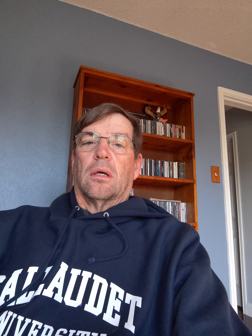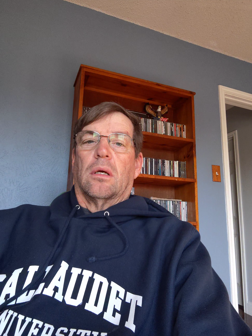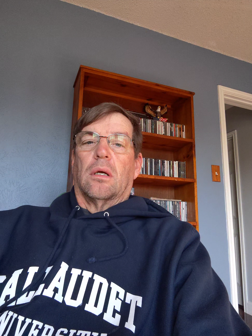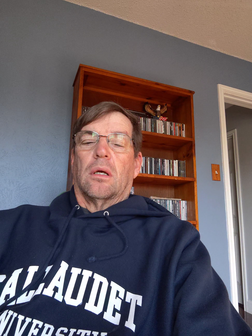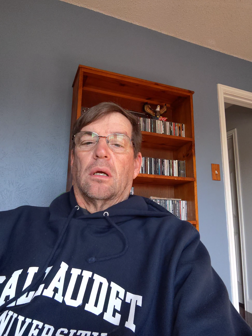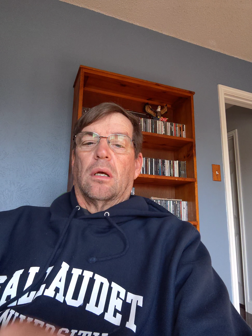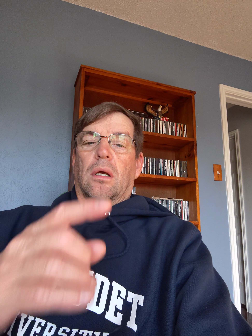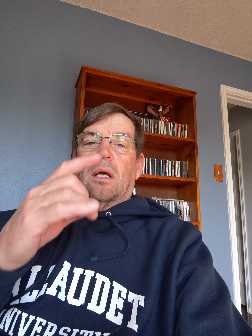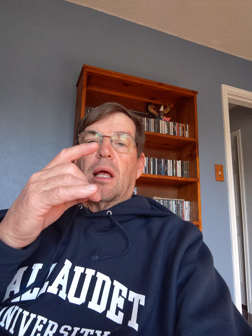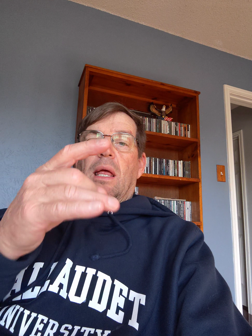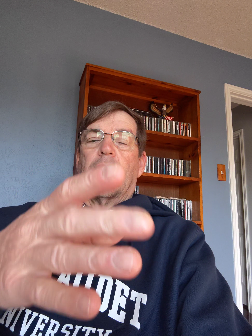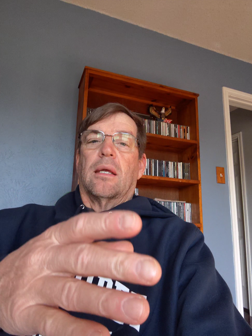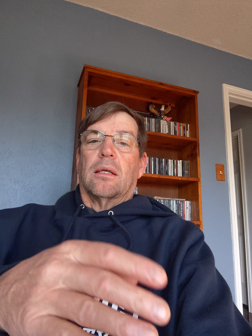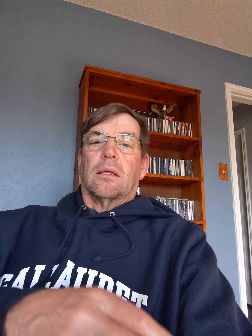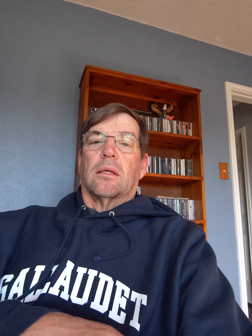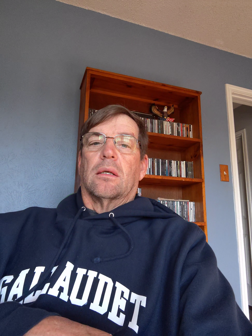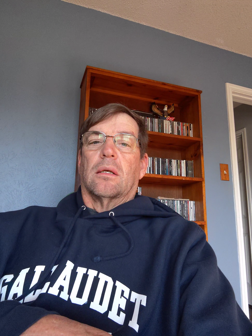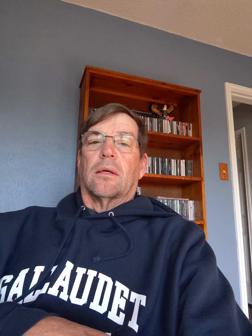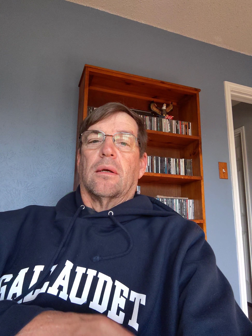hate